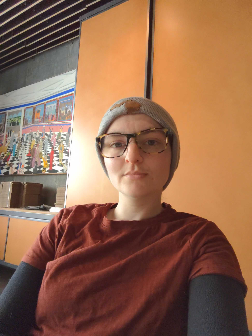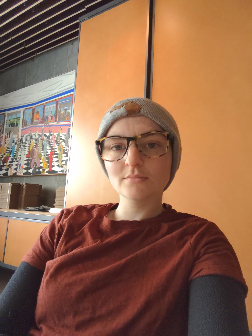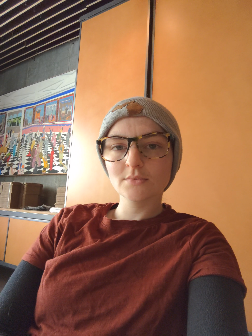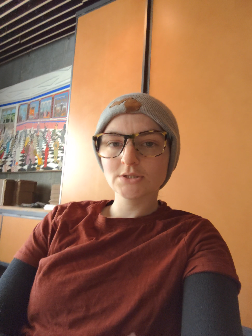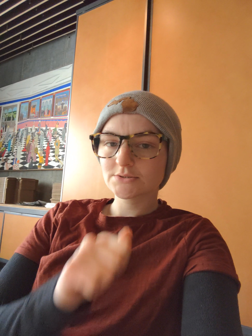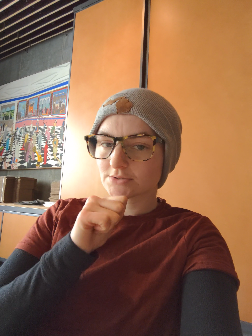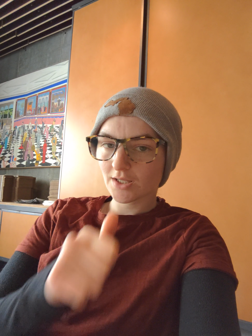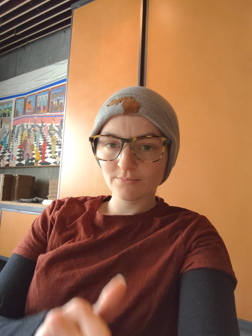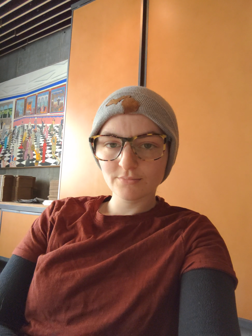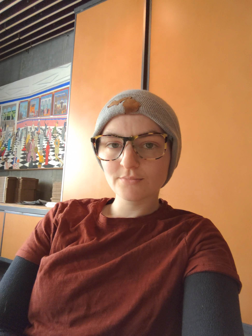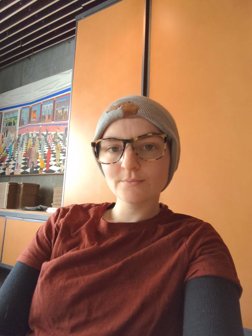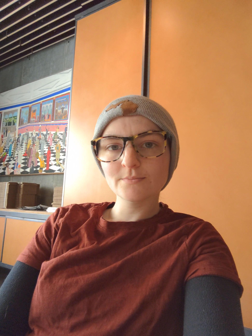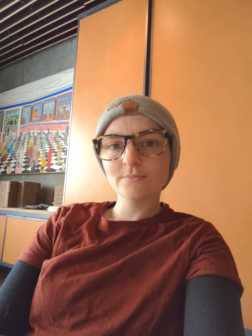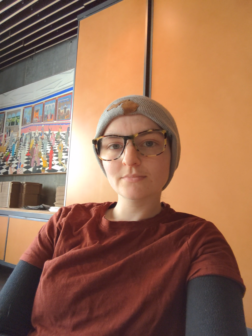not